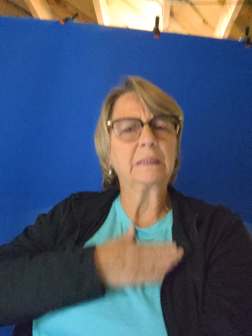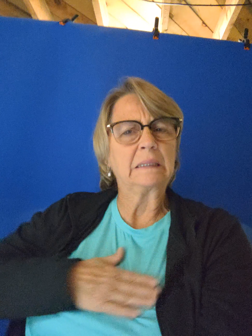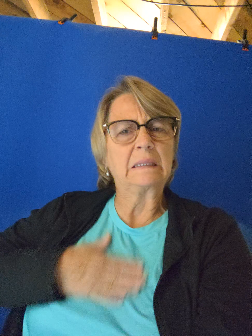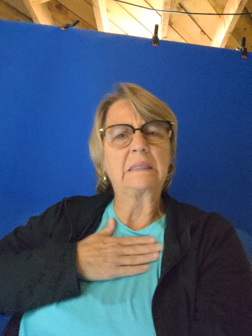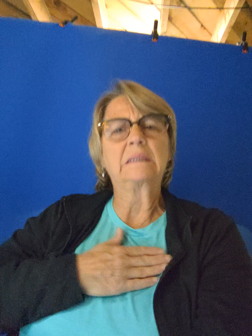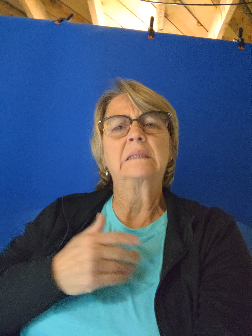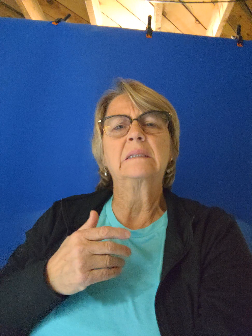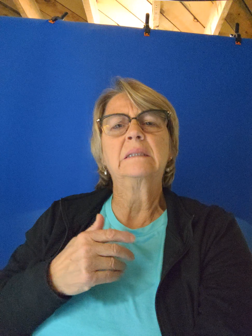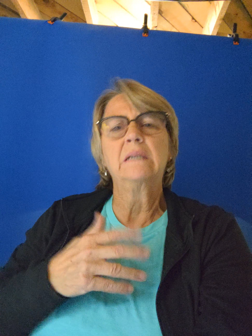please